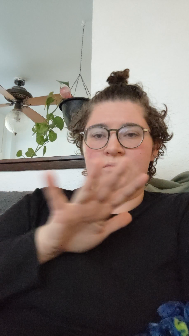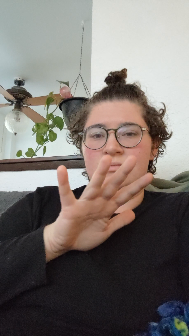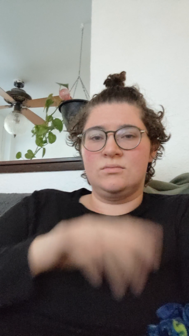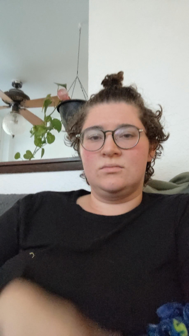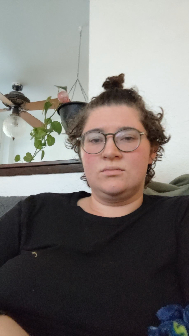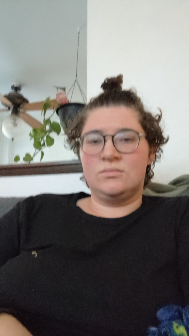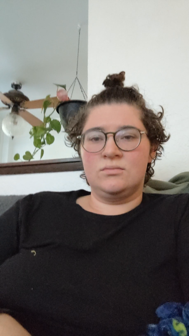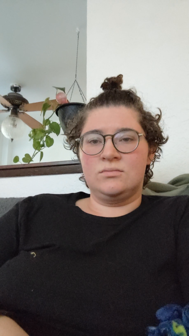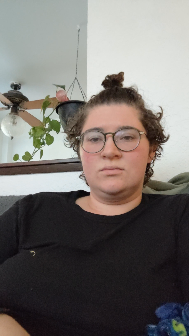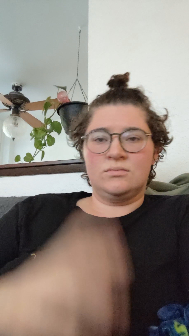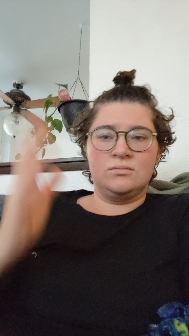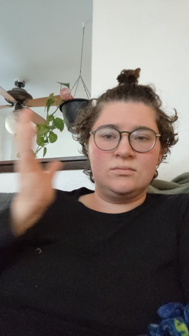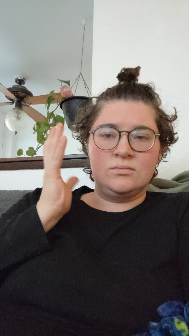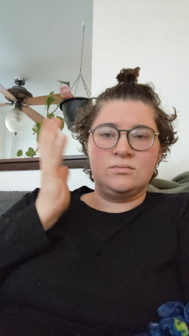pillow